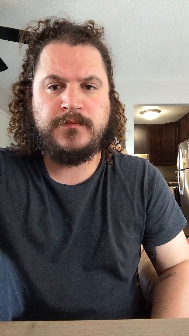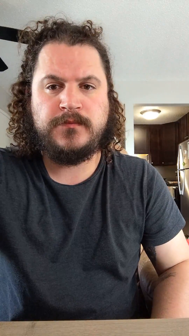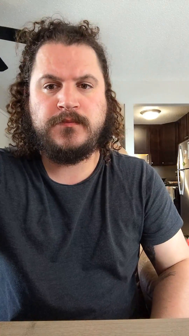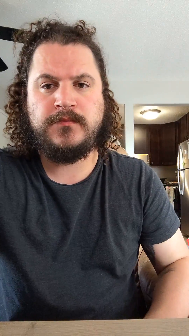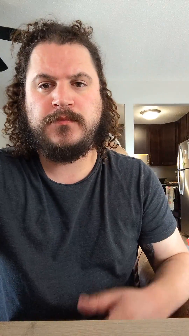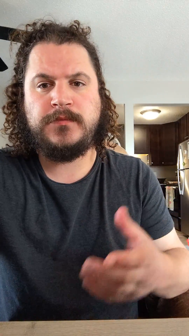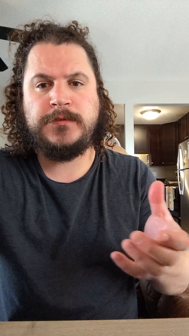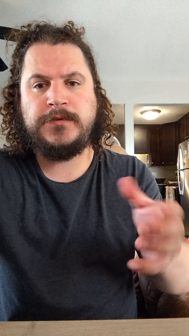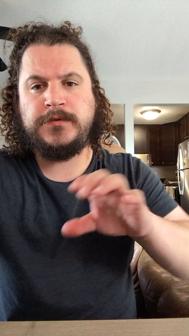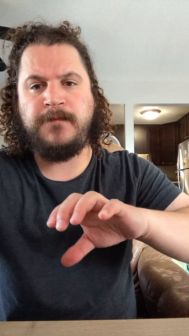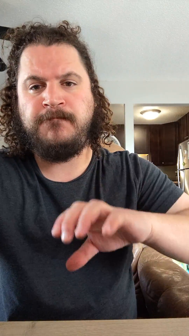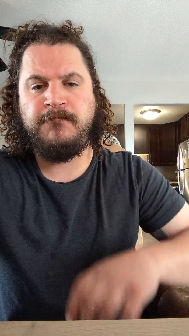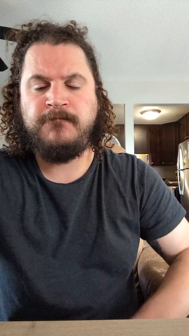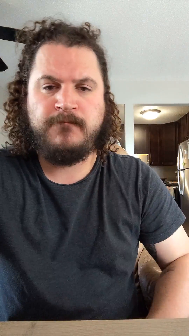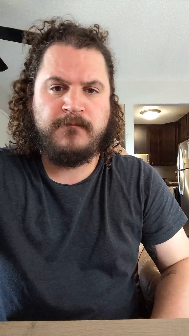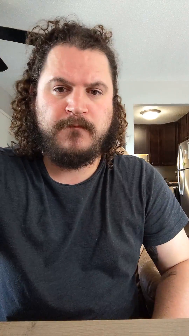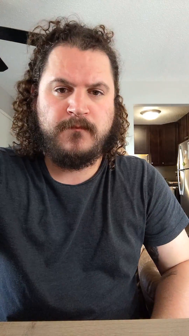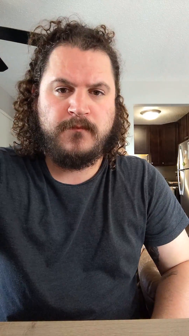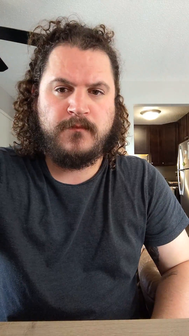dump